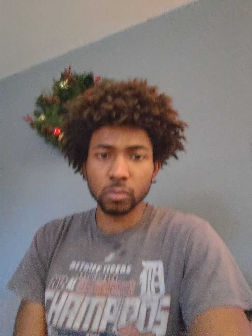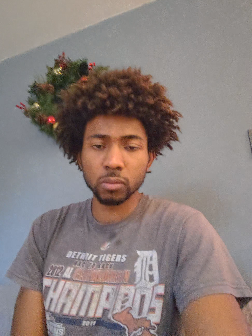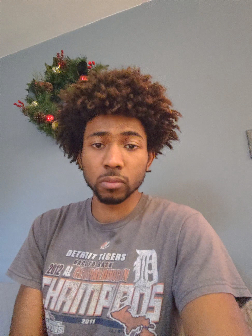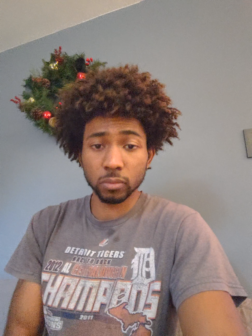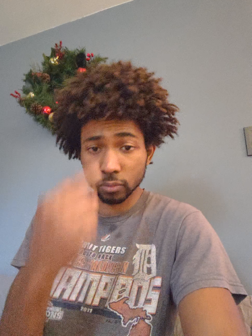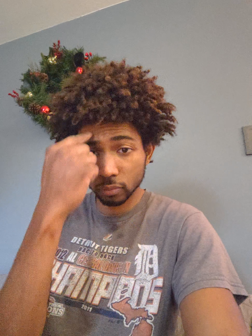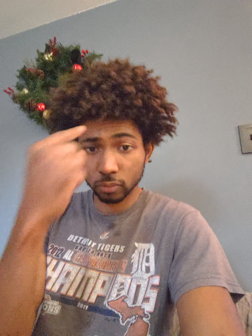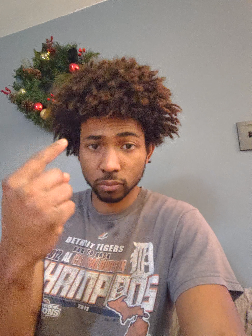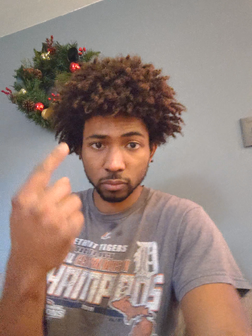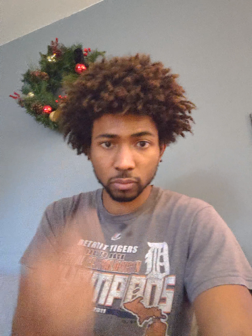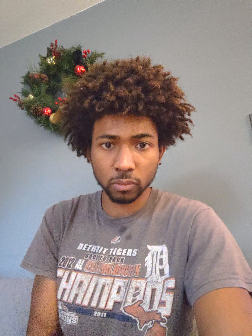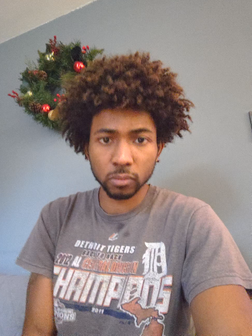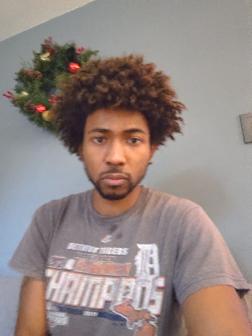penny